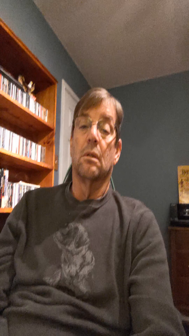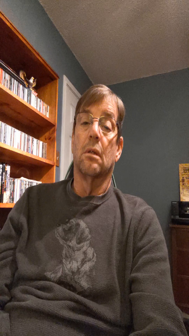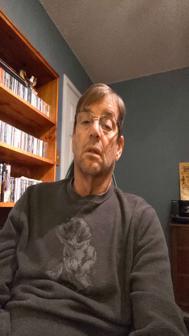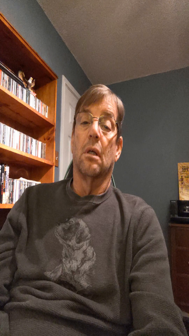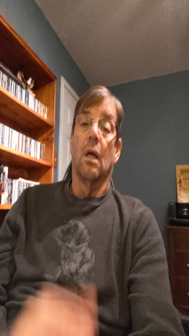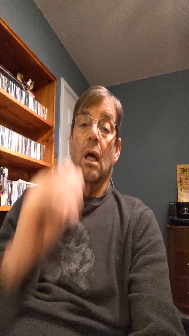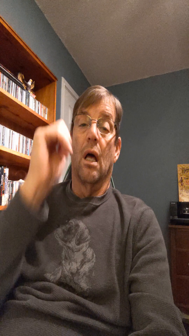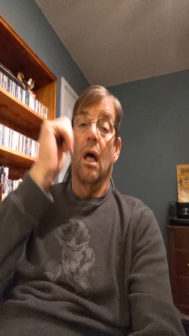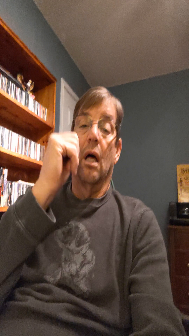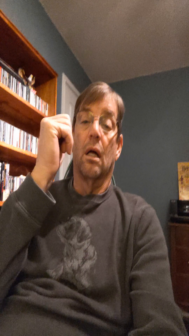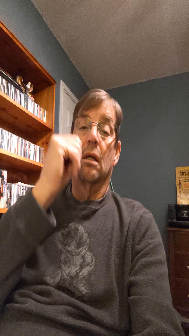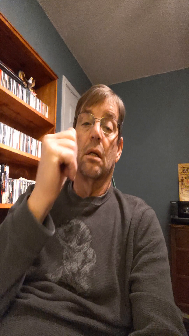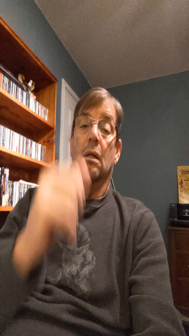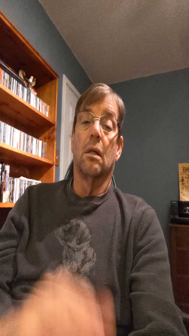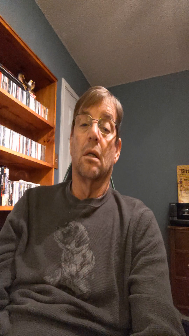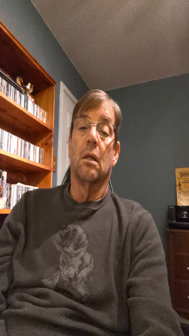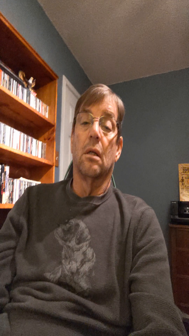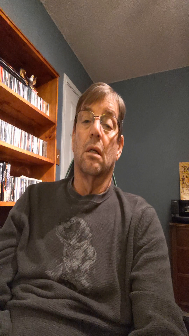aunt